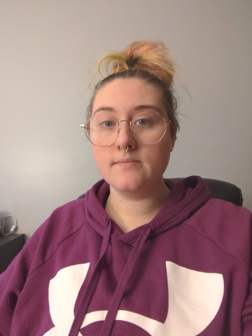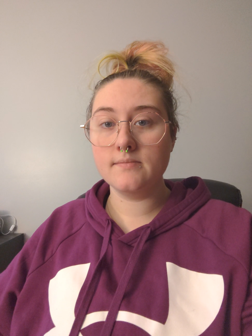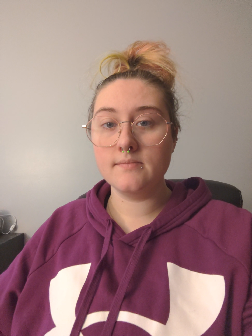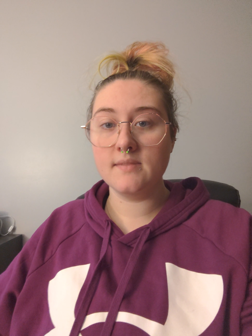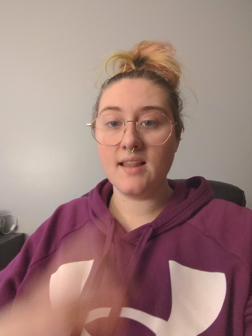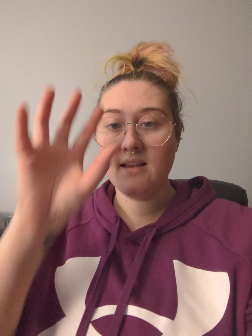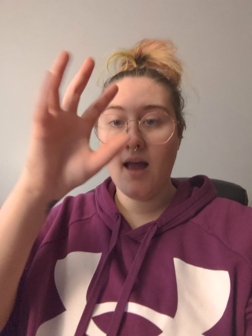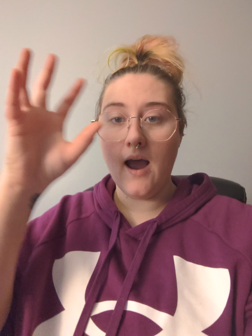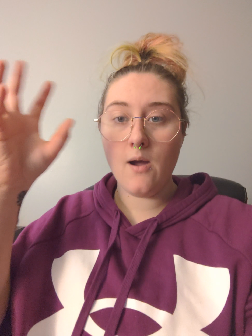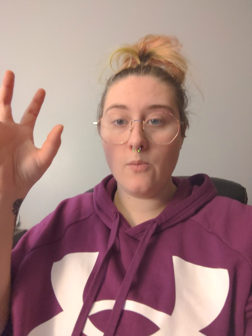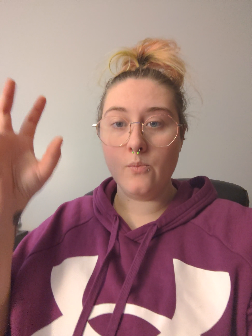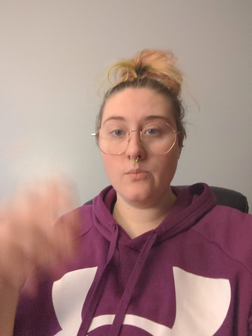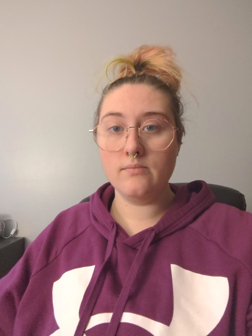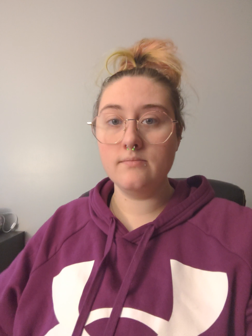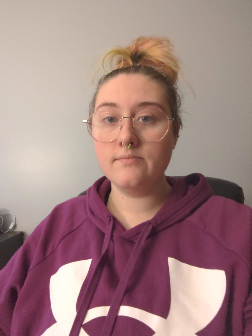cloud